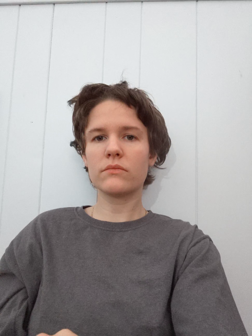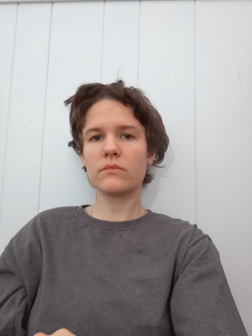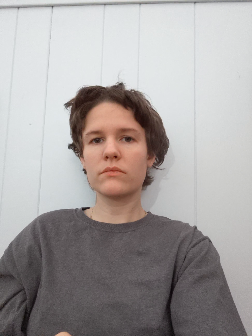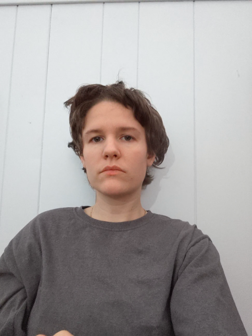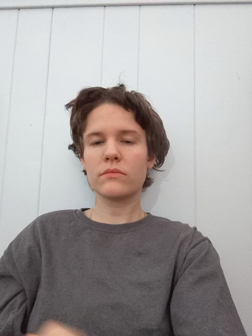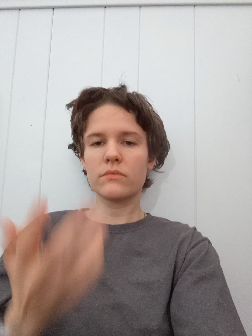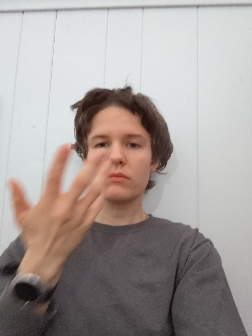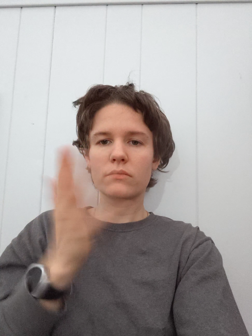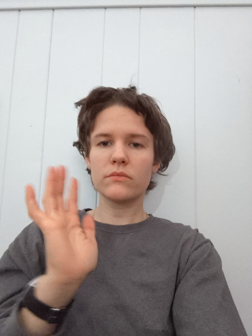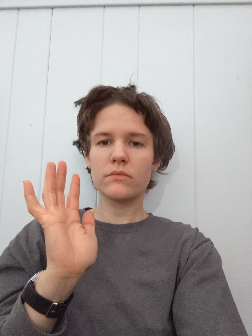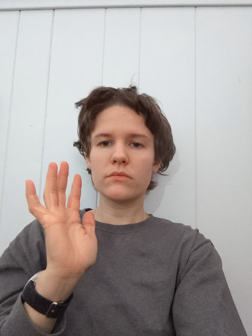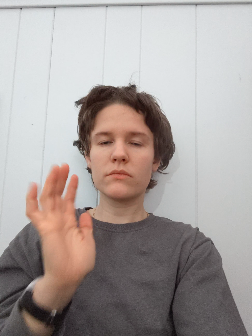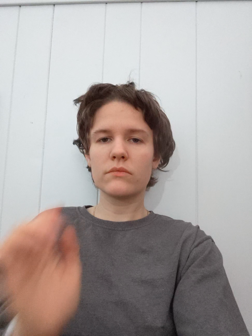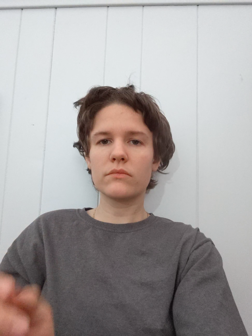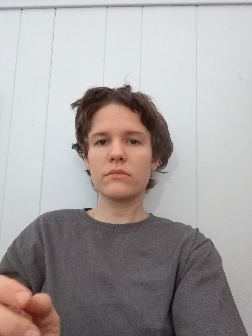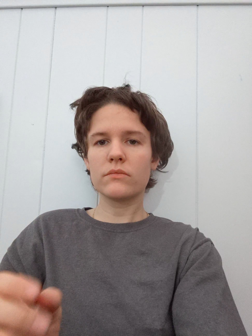finish